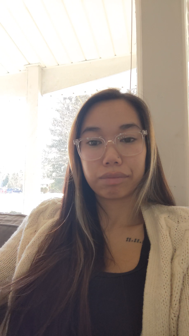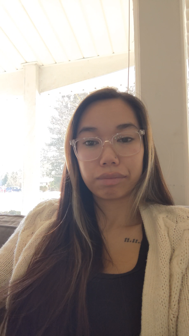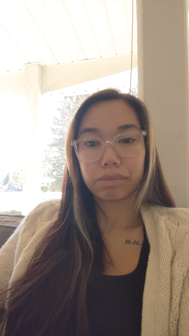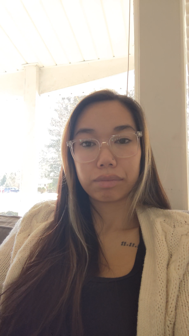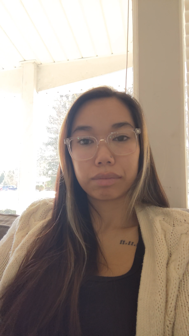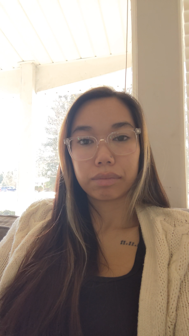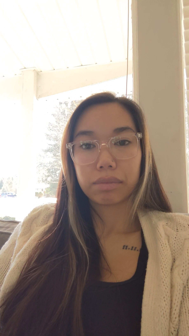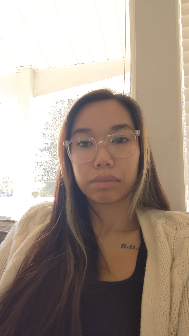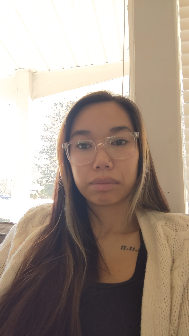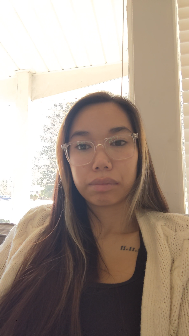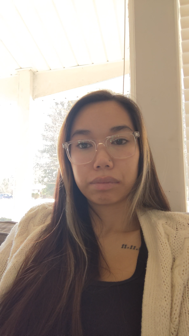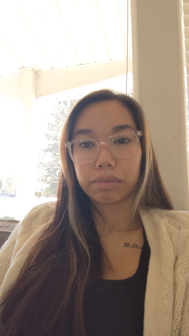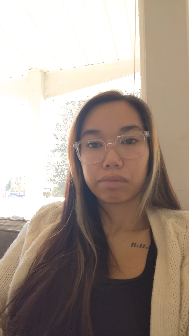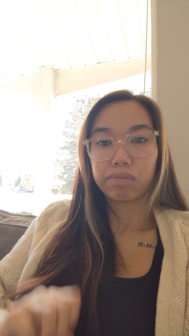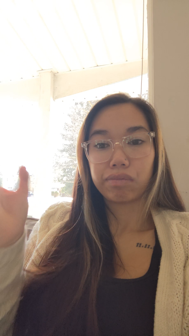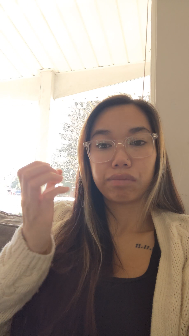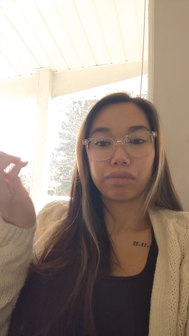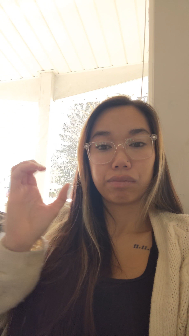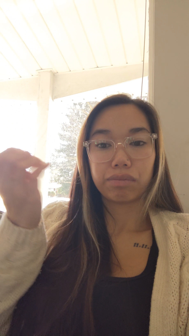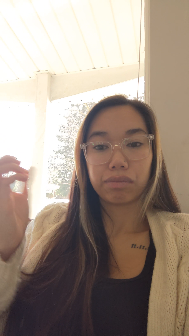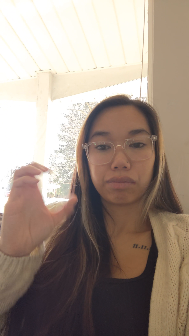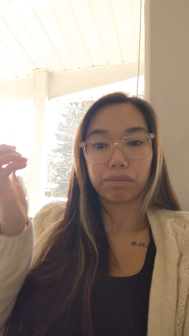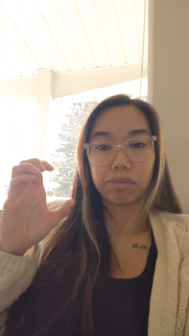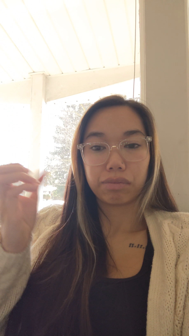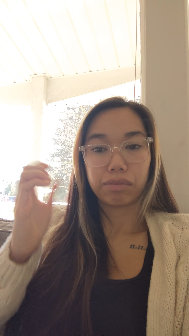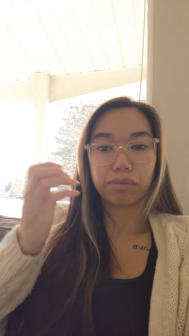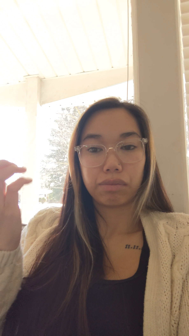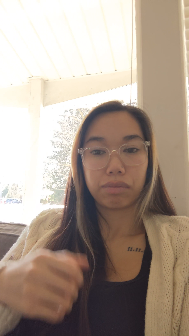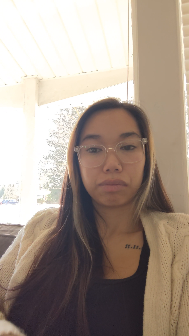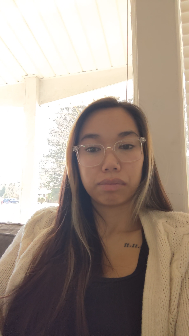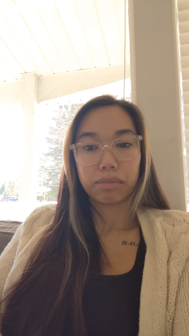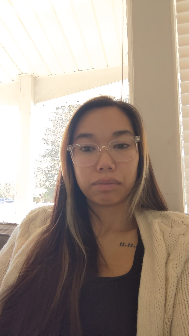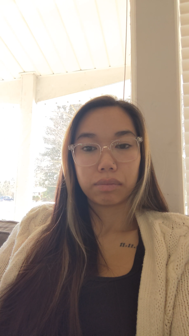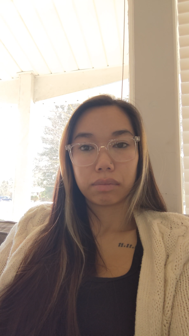shake